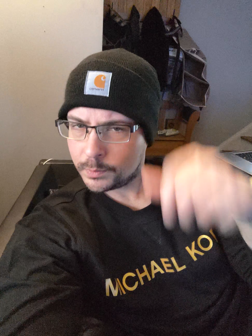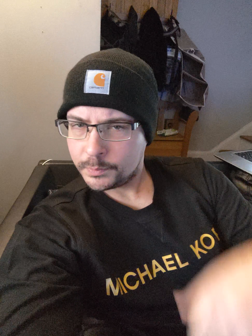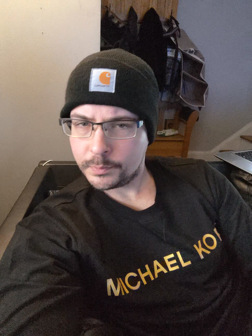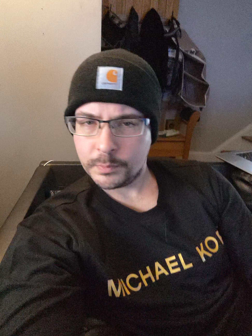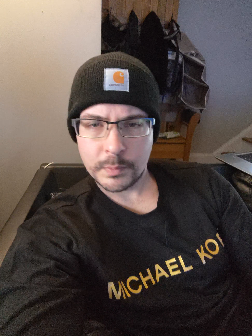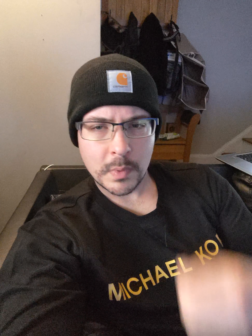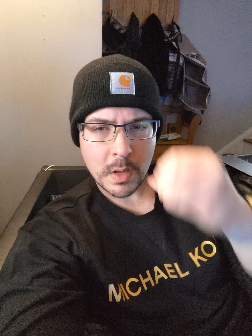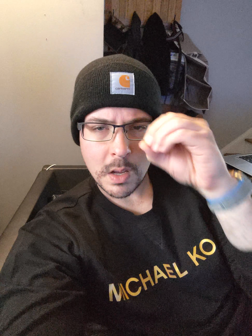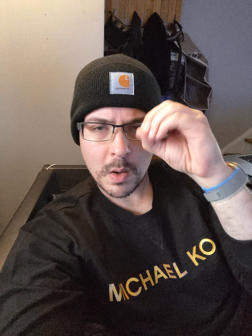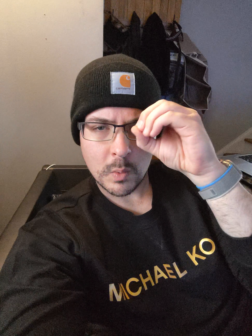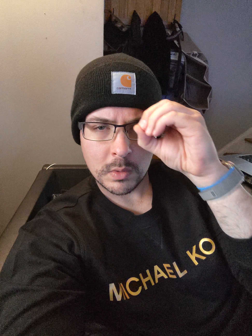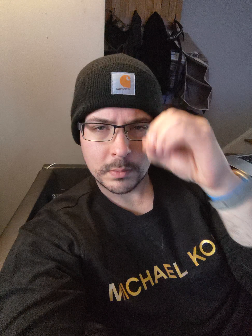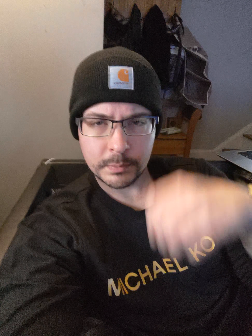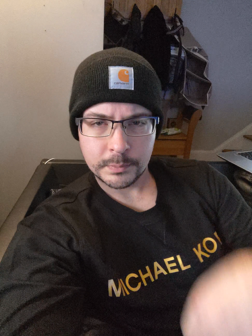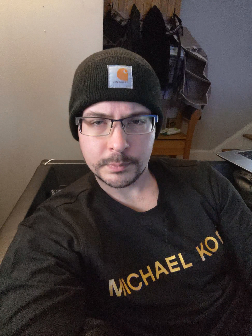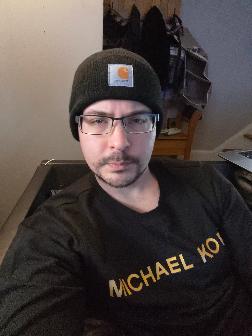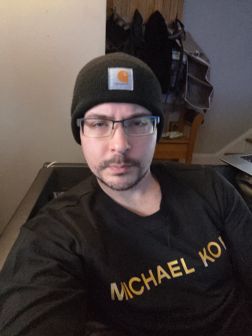owl